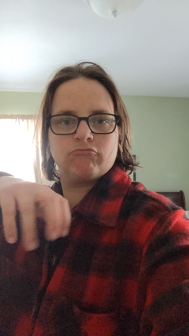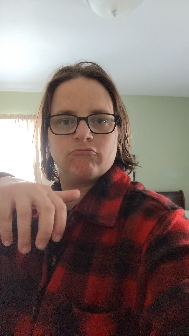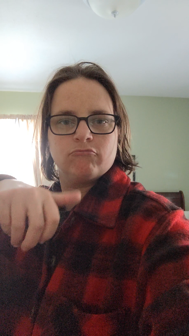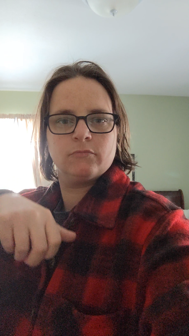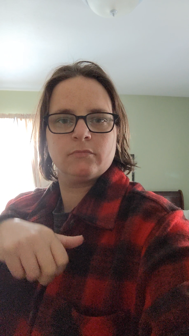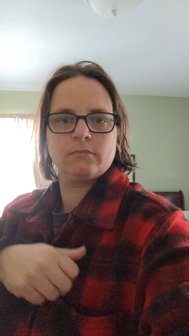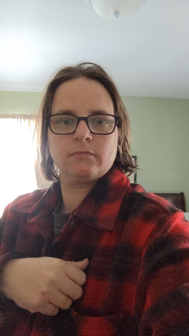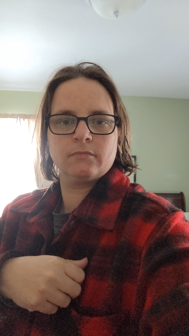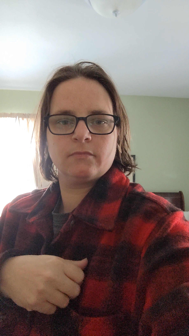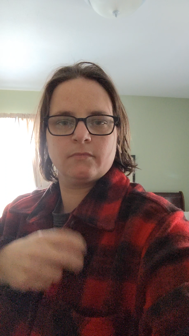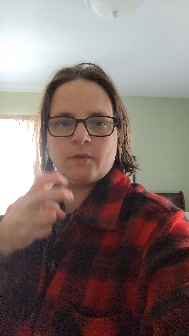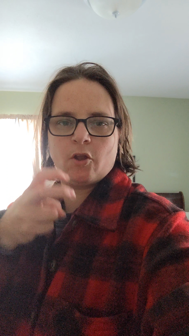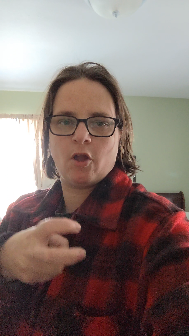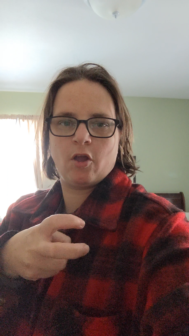hard